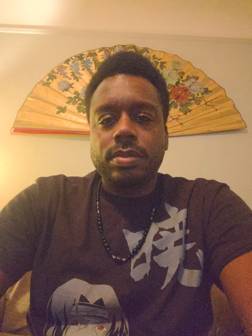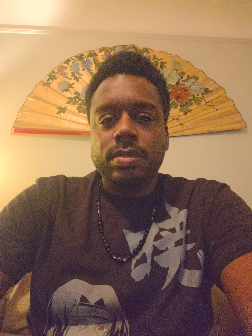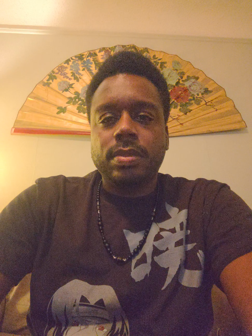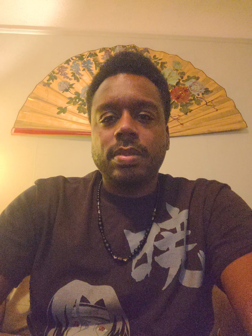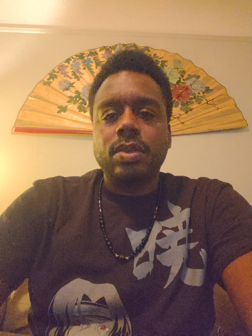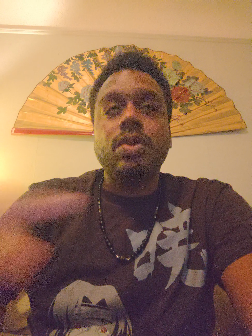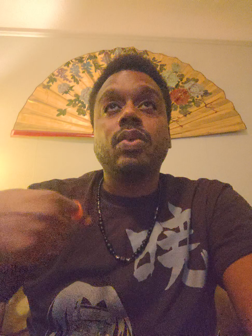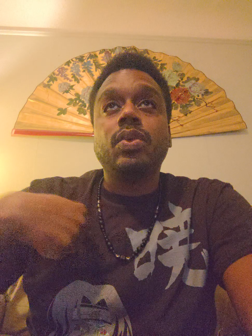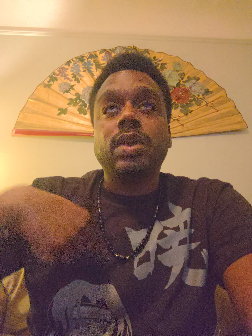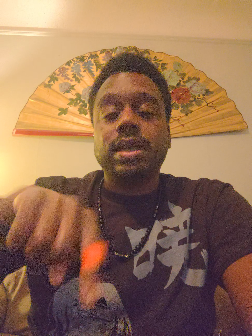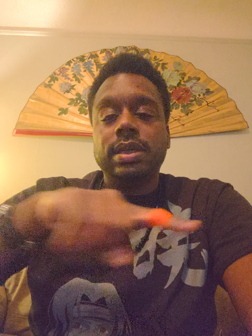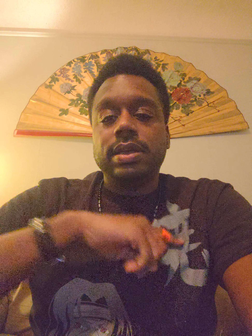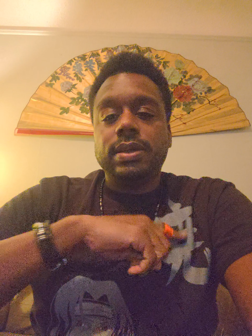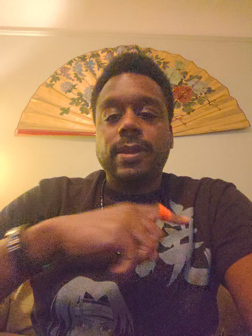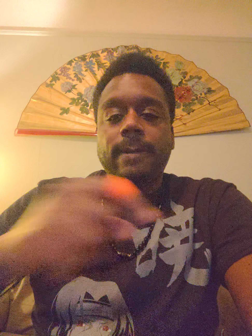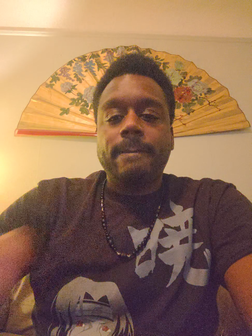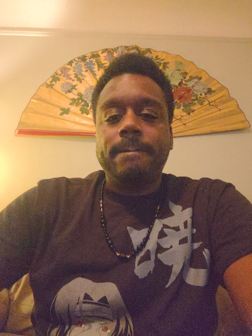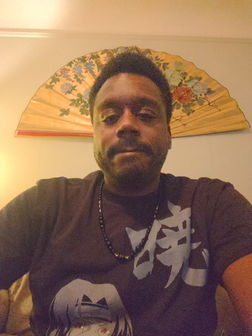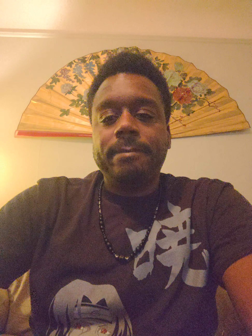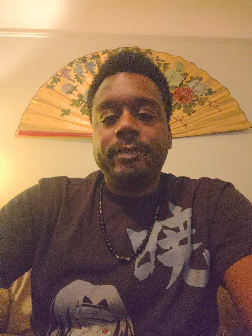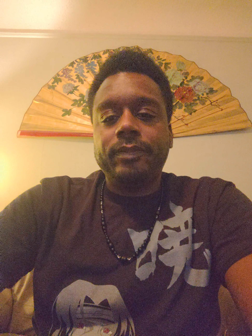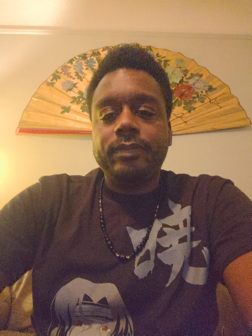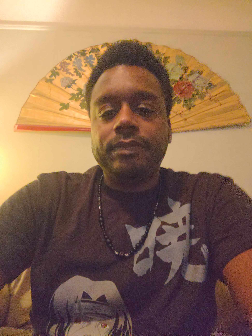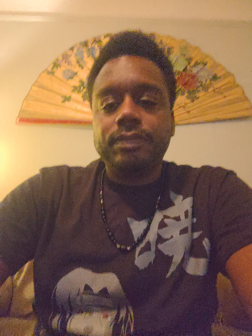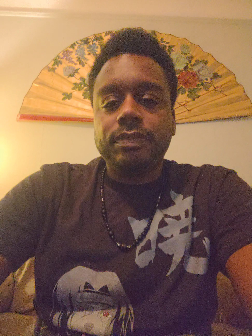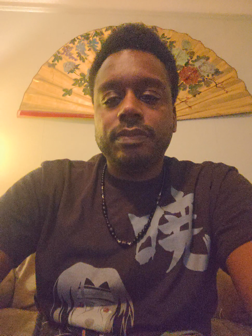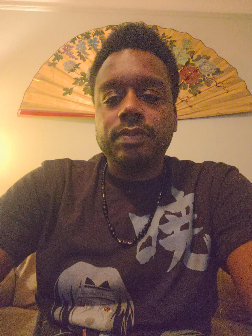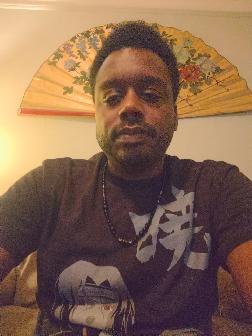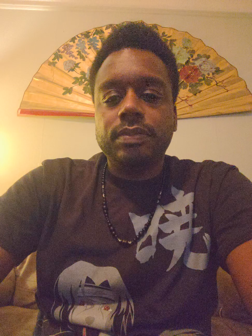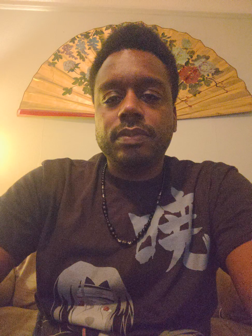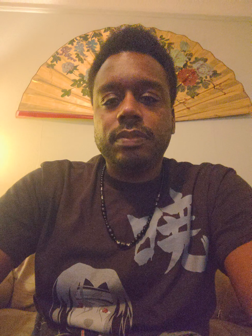we